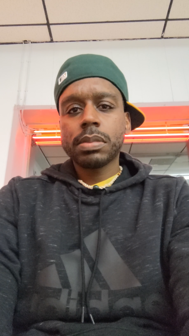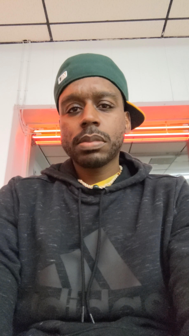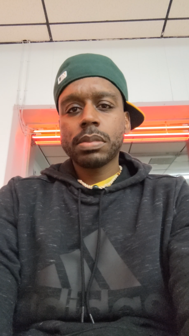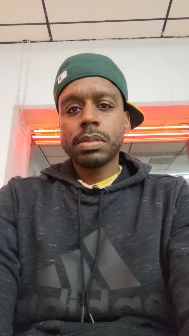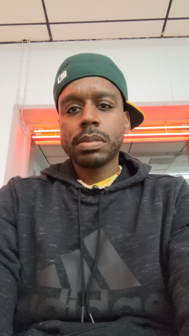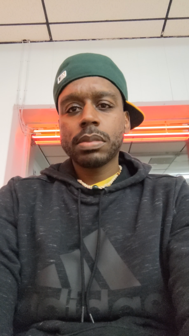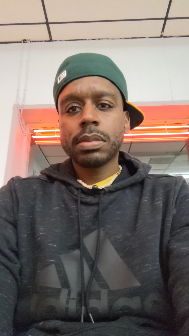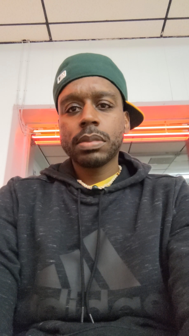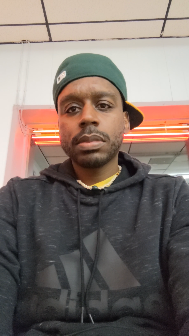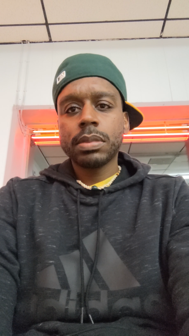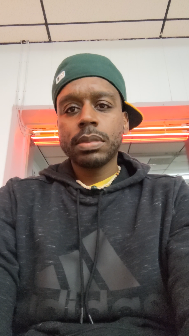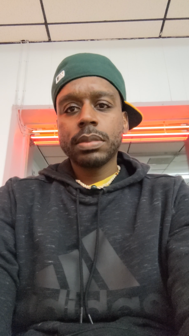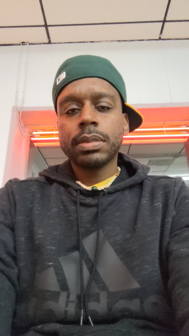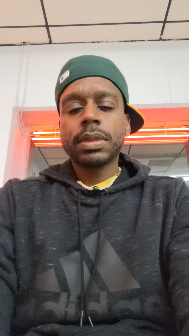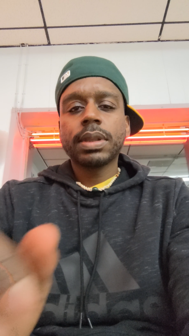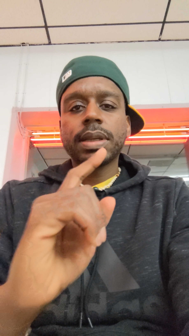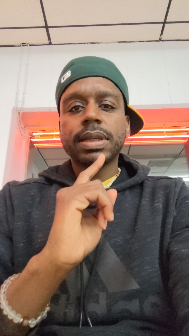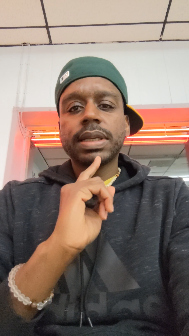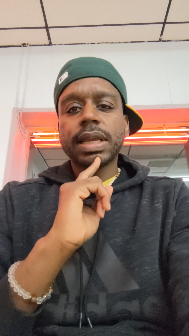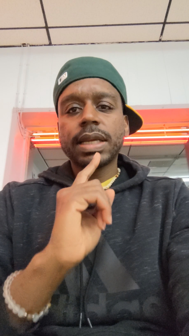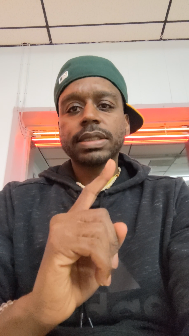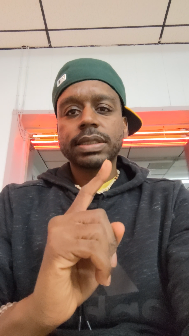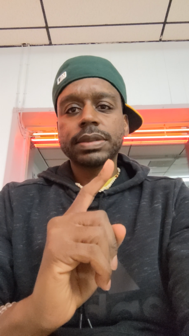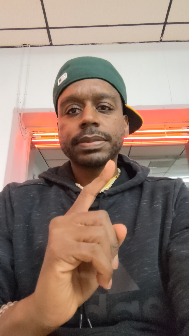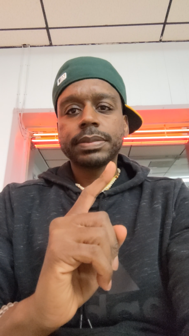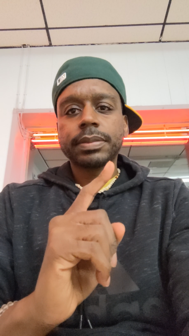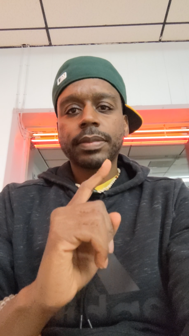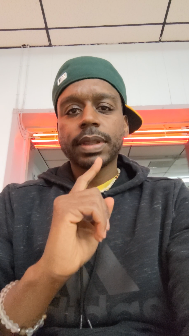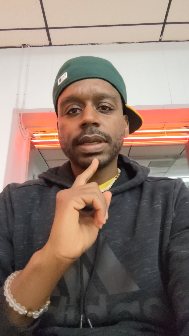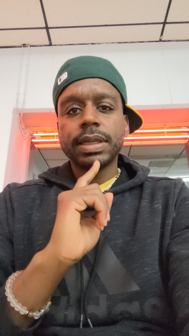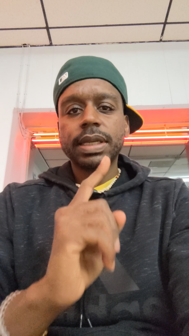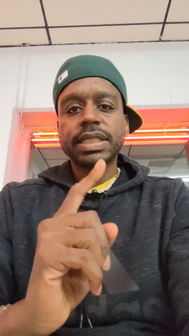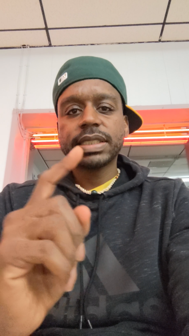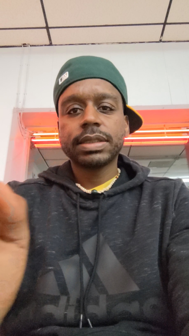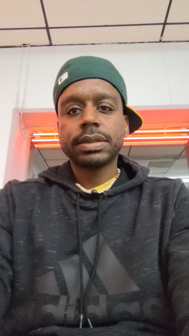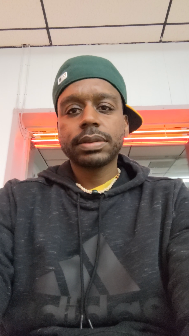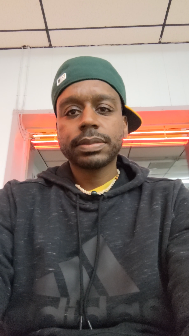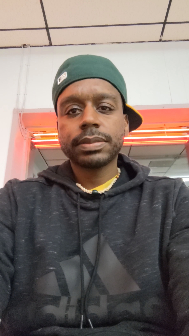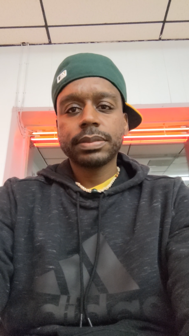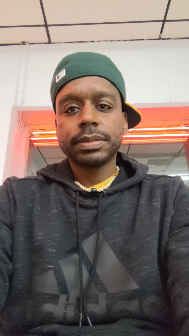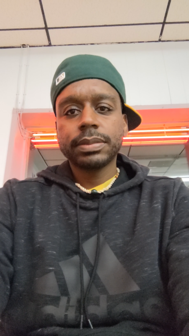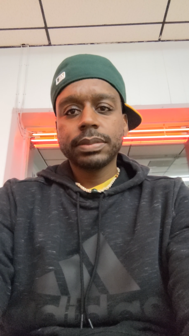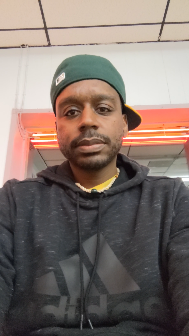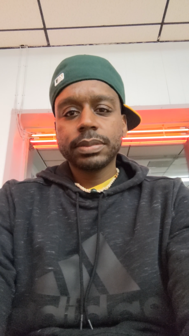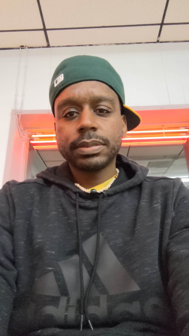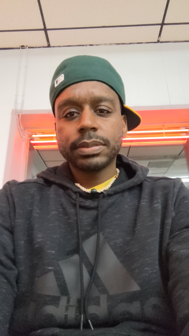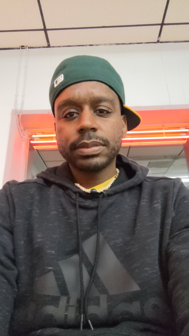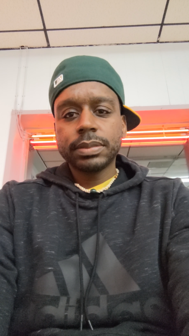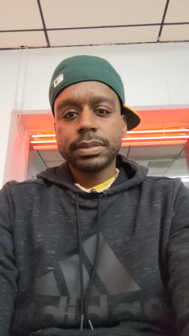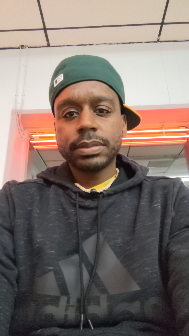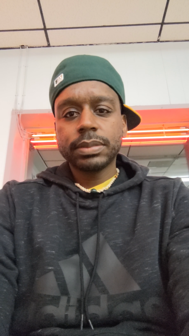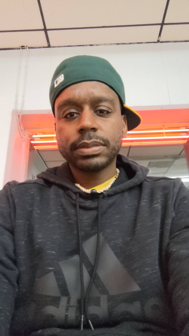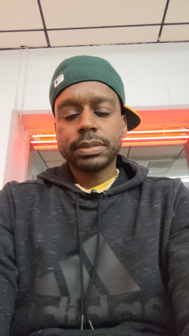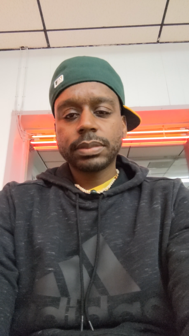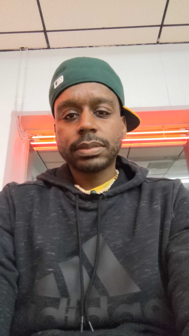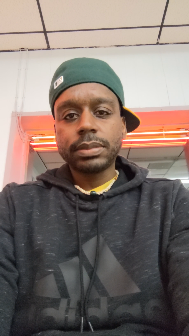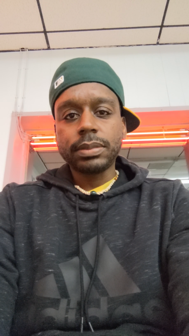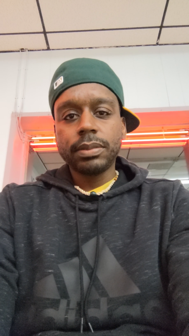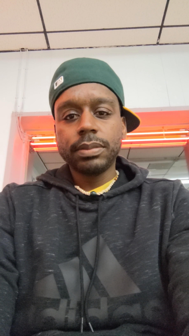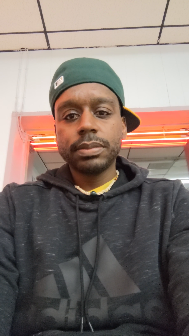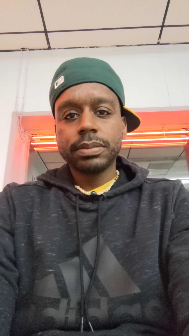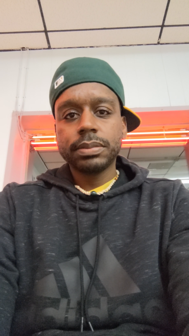is